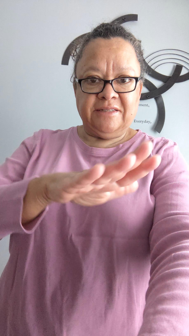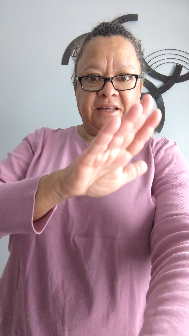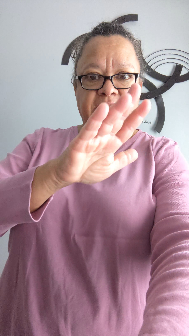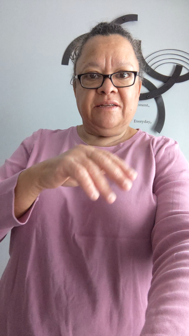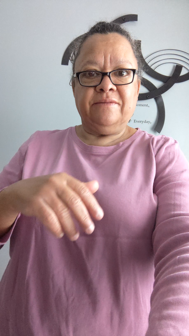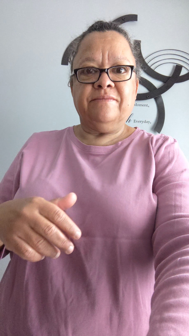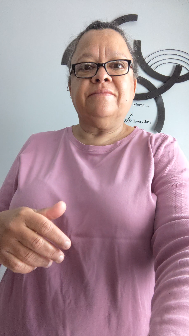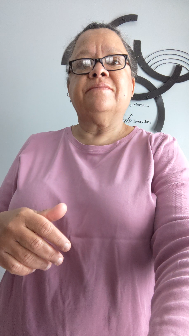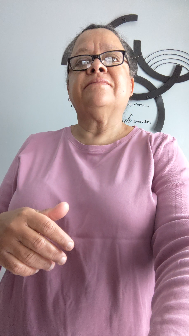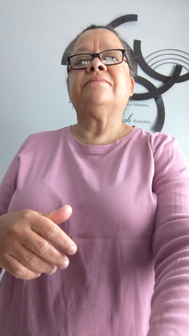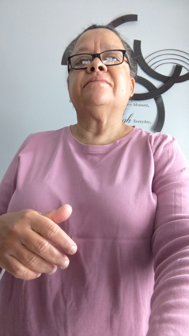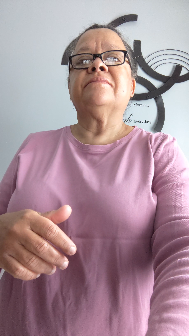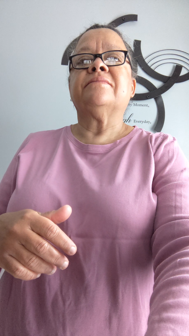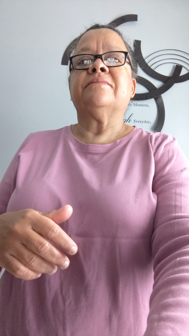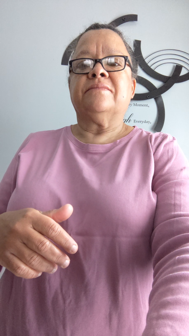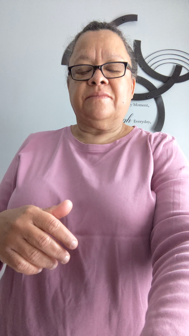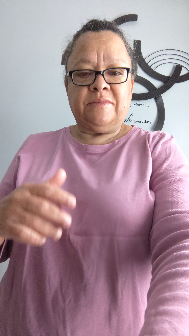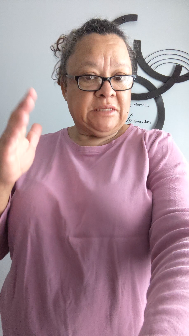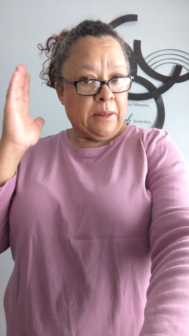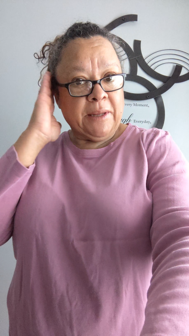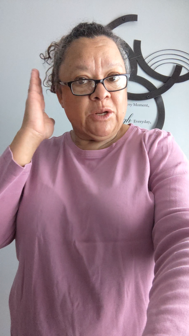pillow